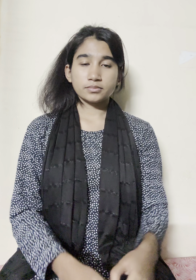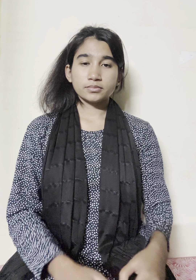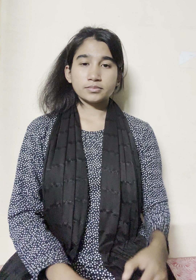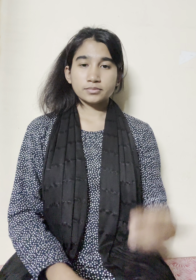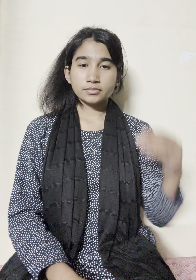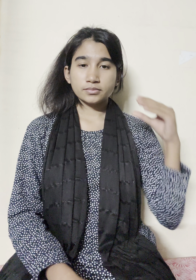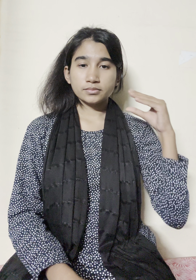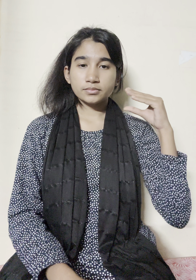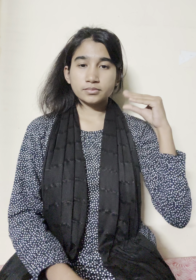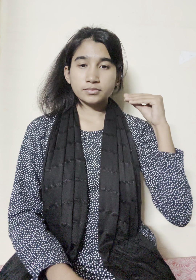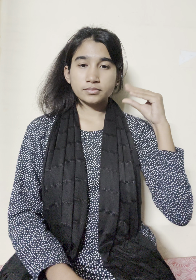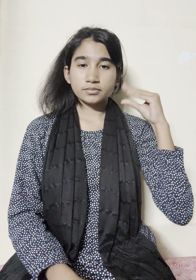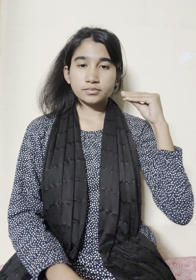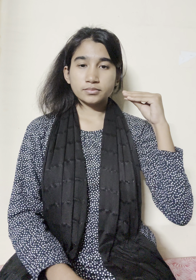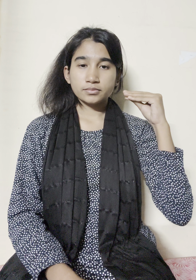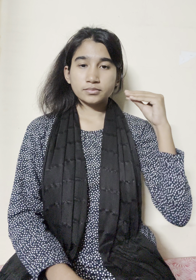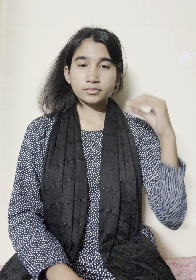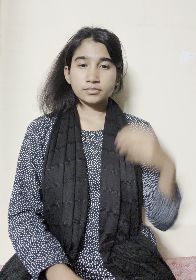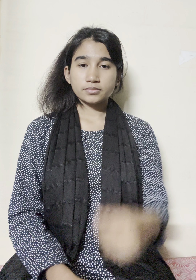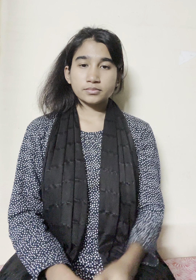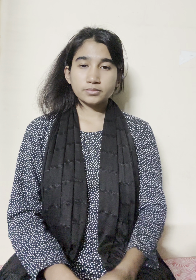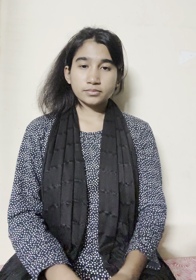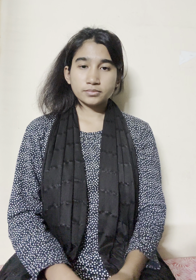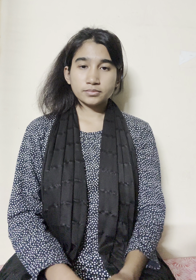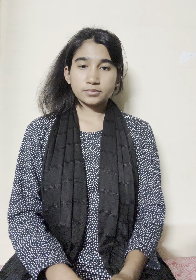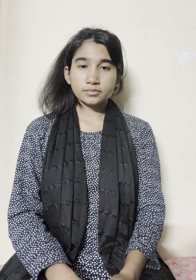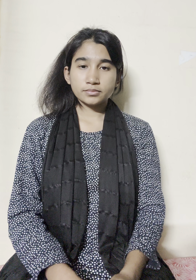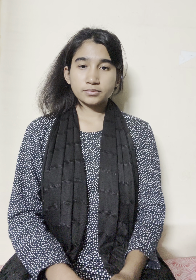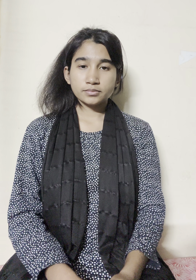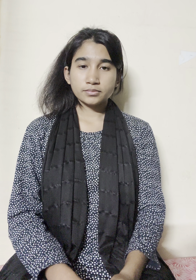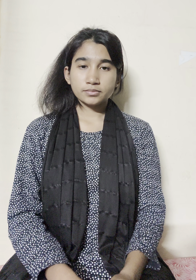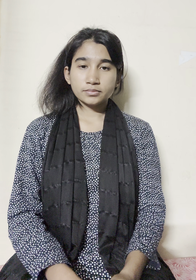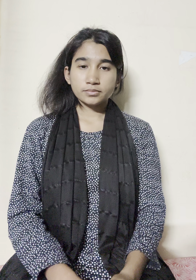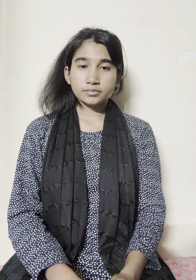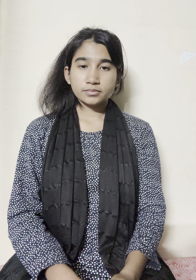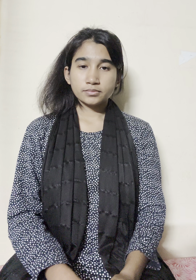ধন্যবাদ